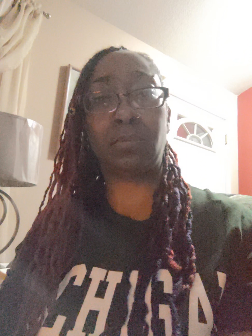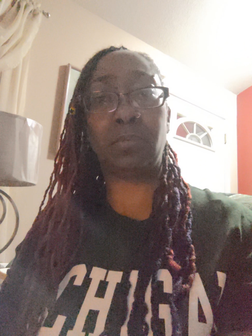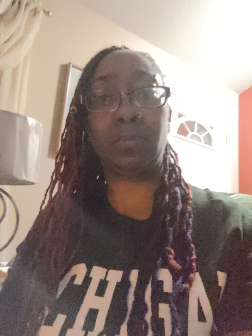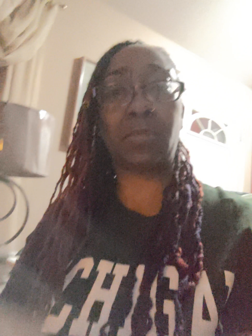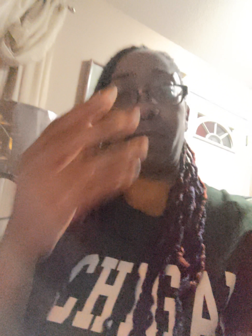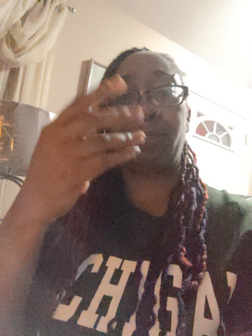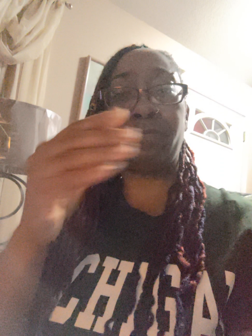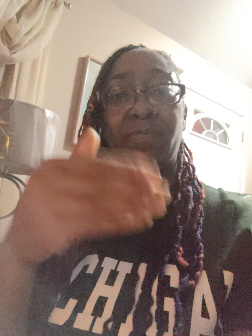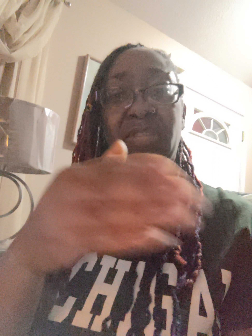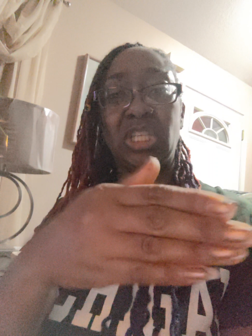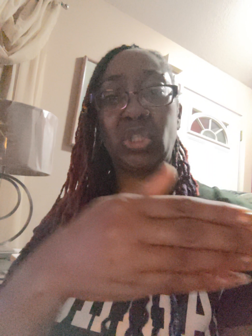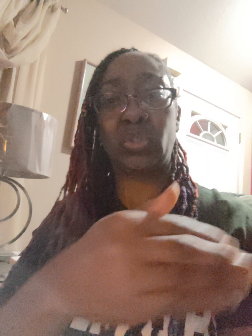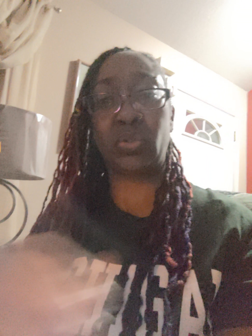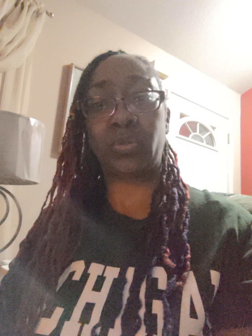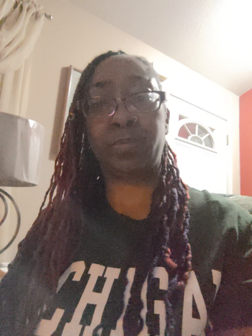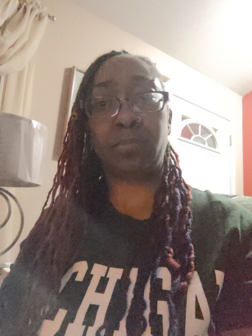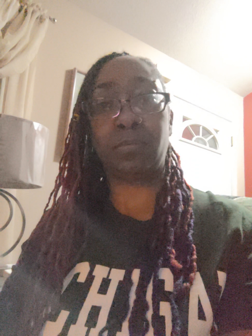fish